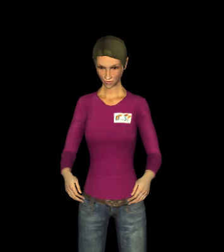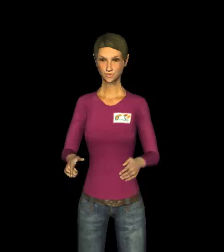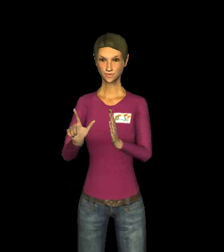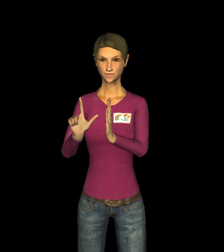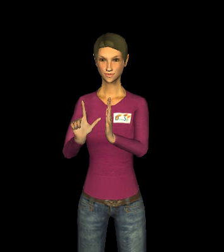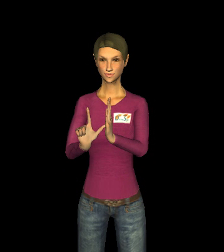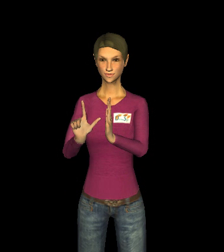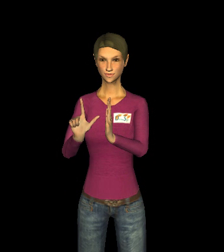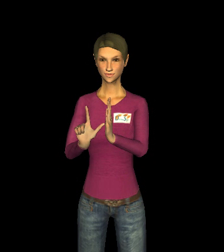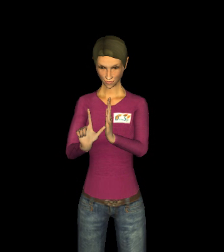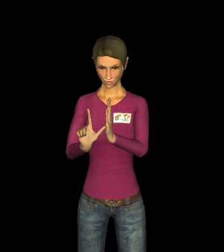قانون